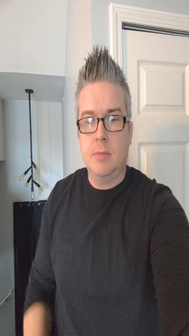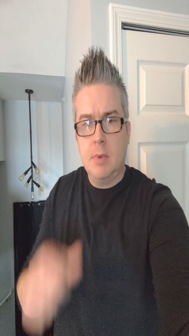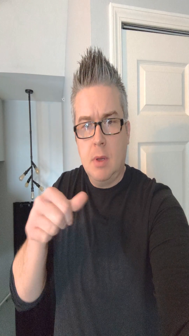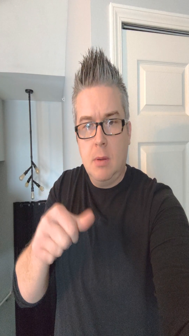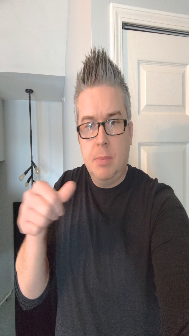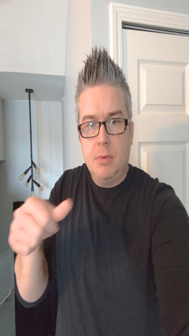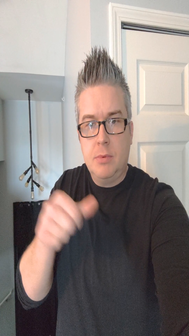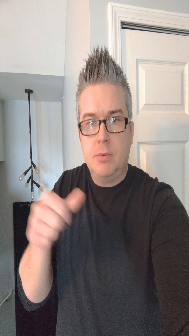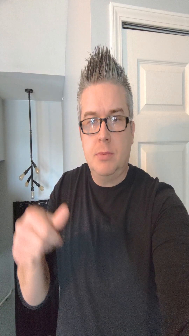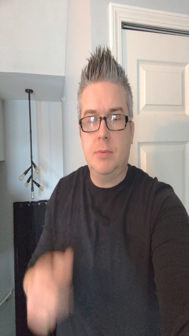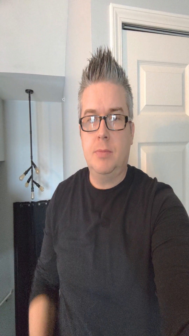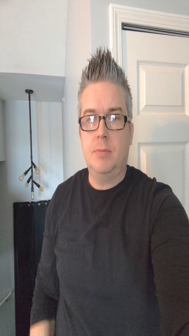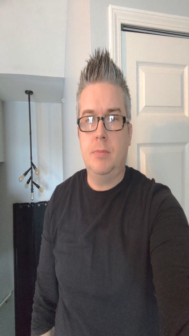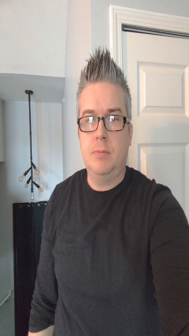puzzle